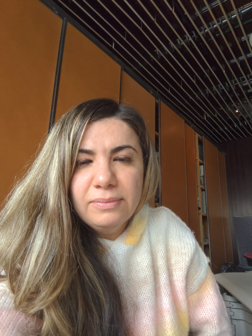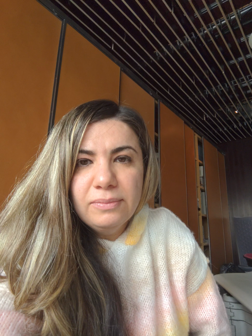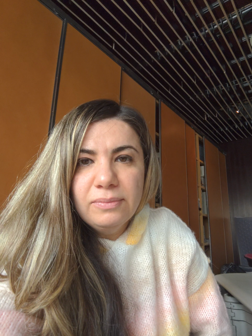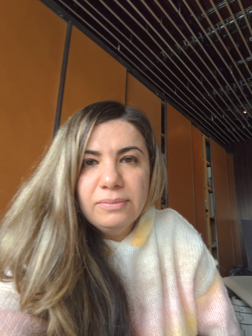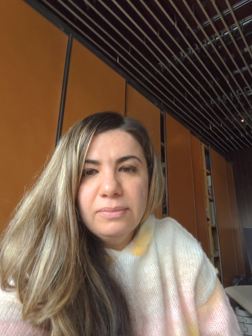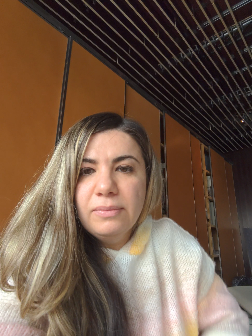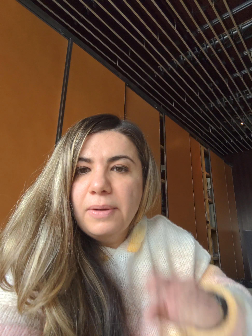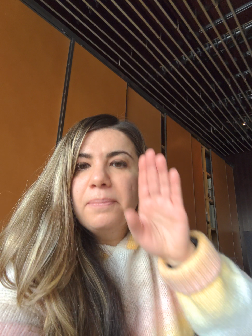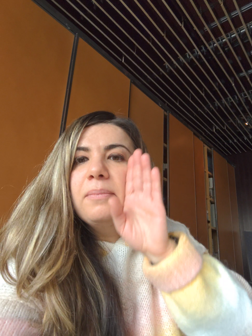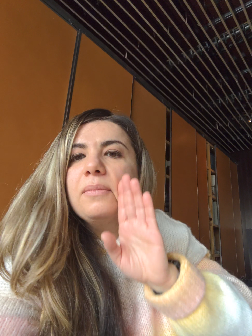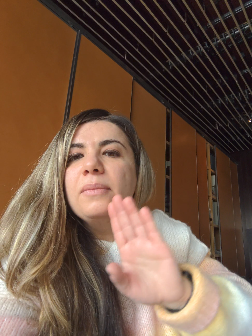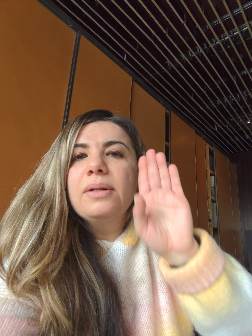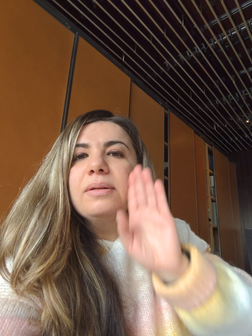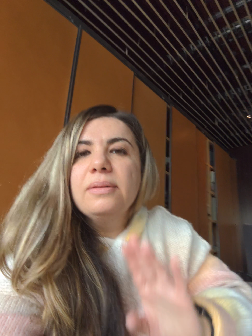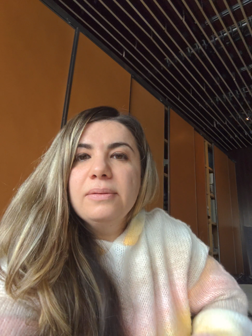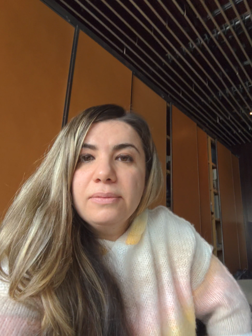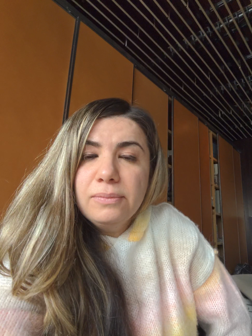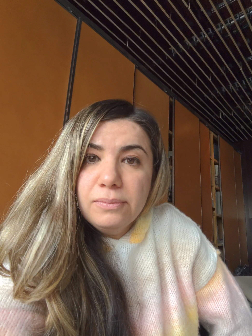brown